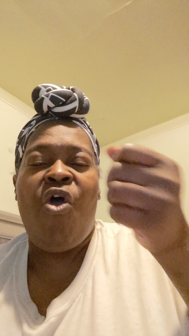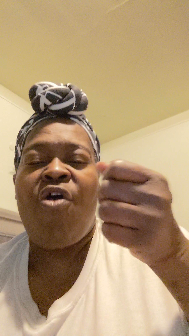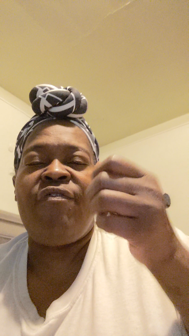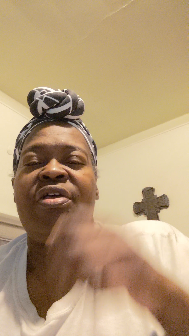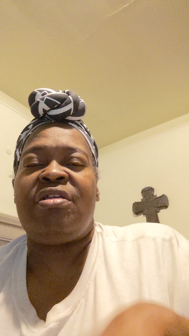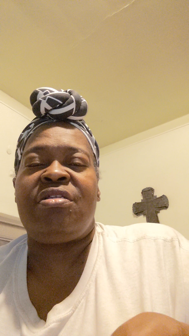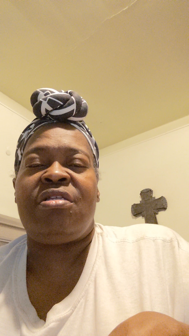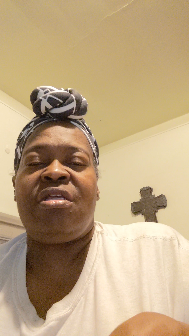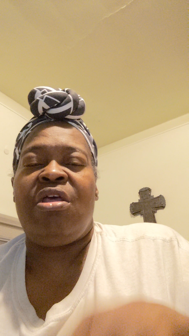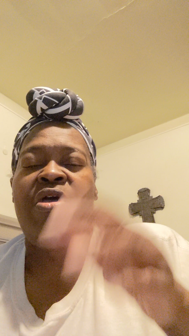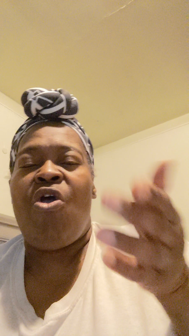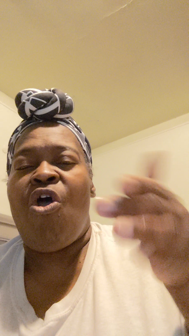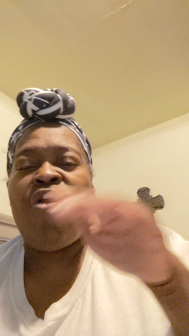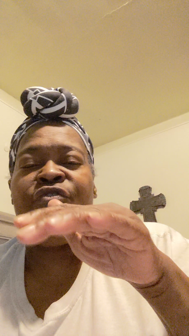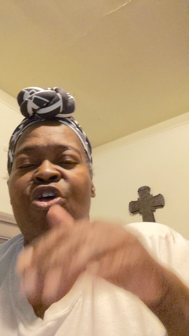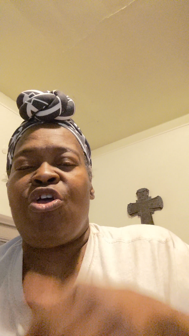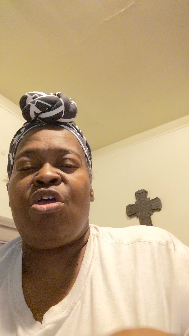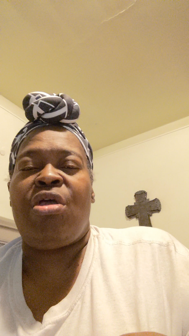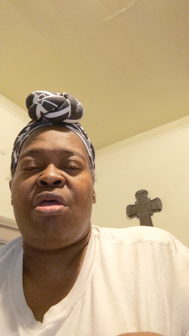cover